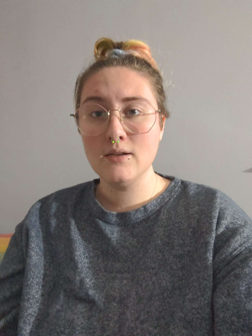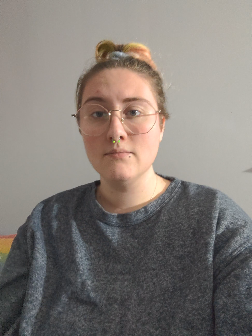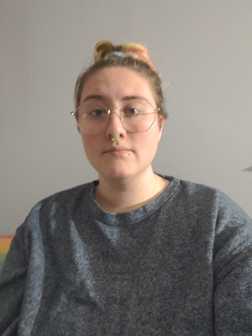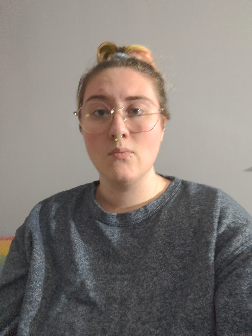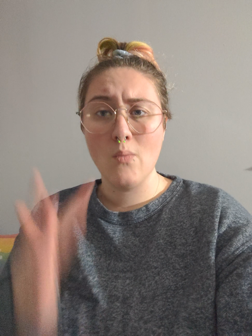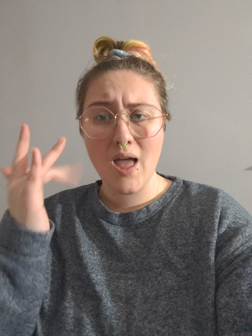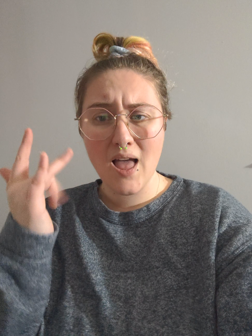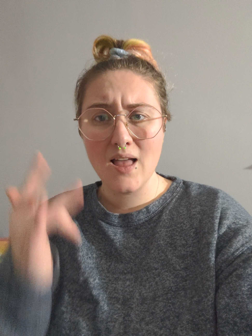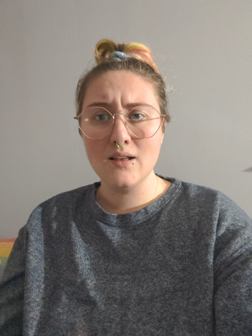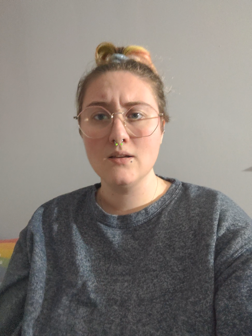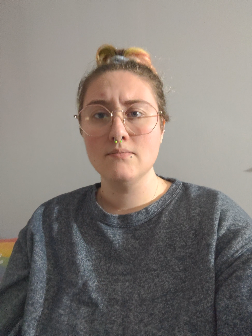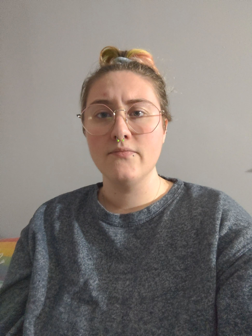why